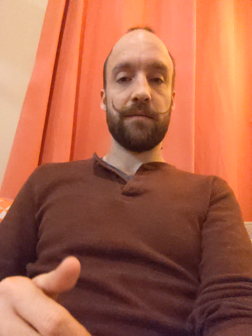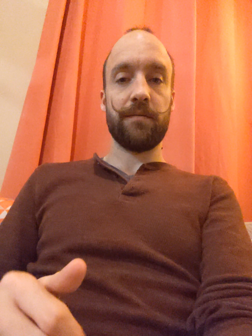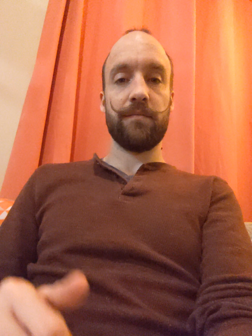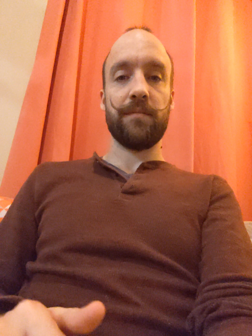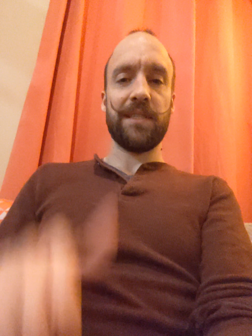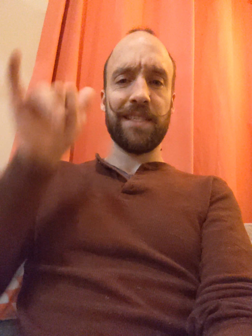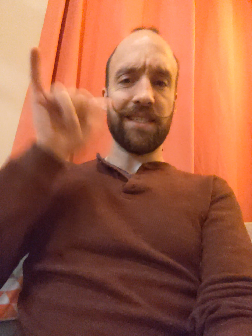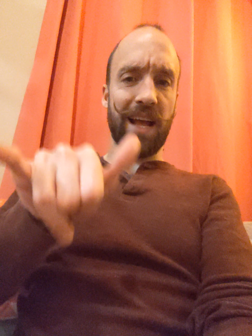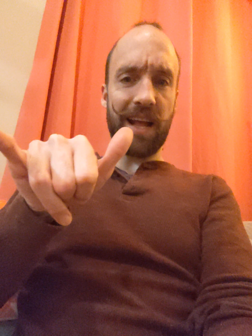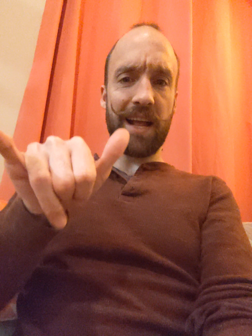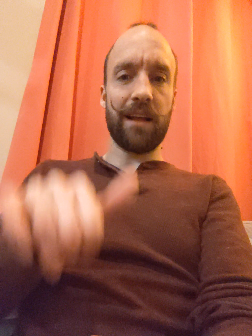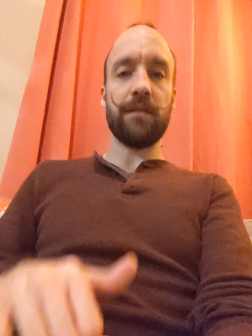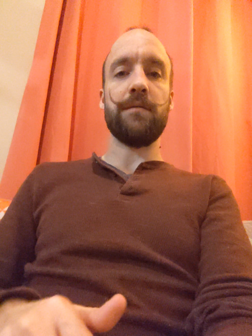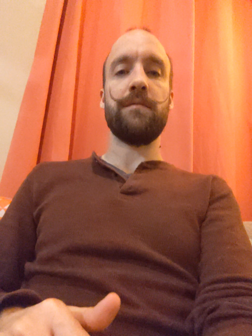stay